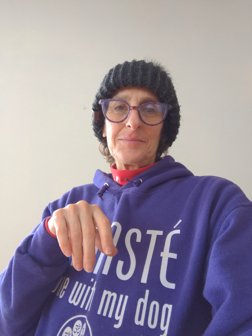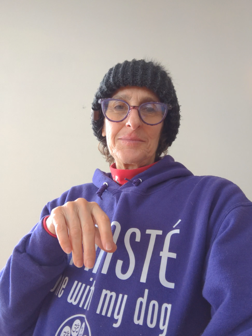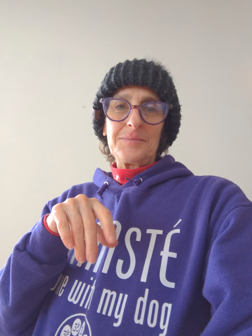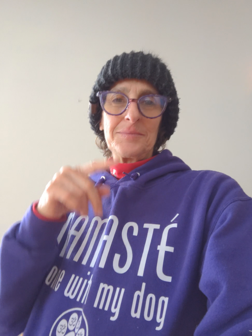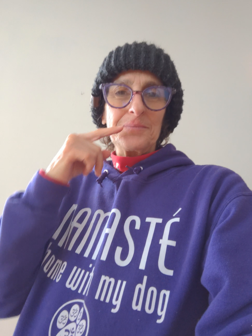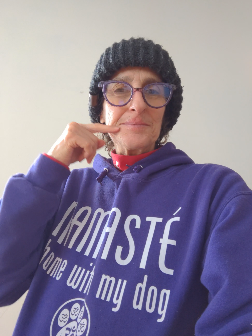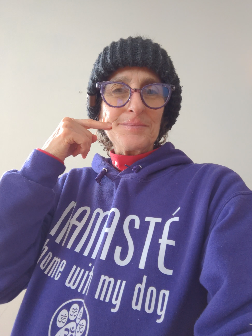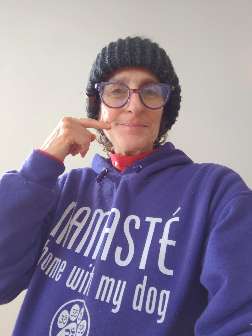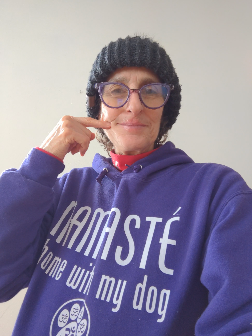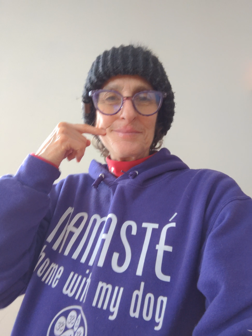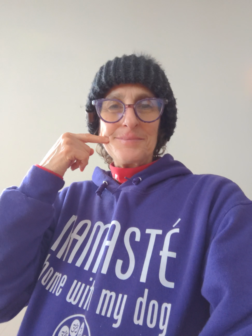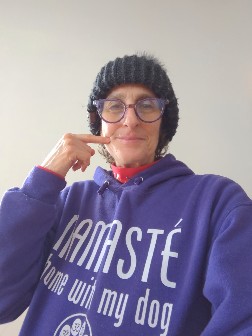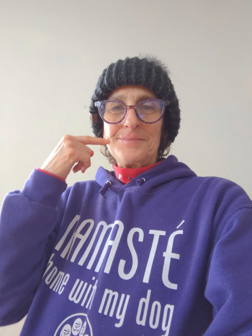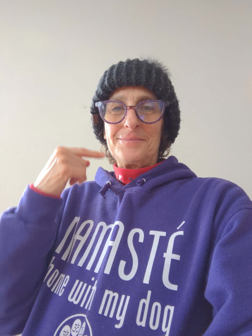smile